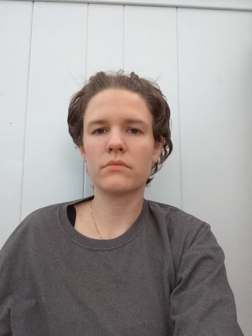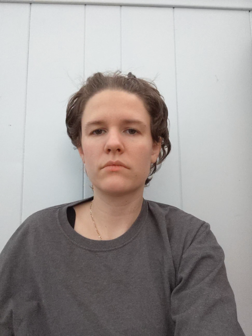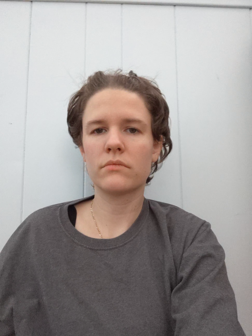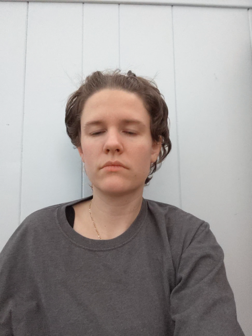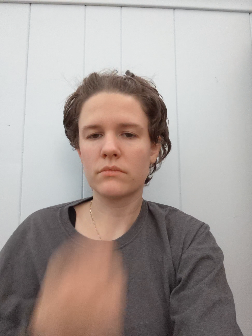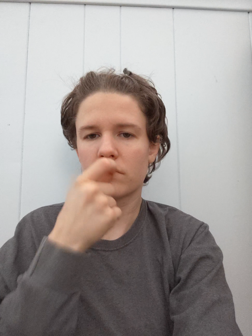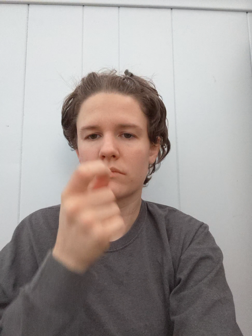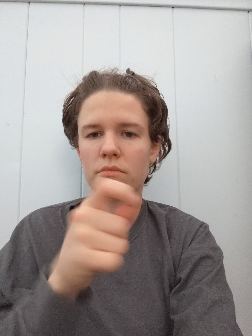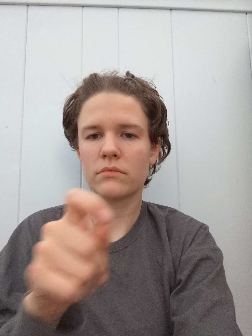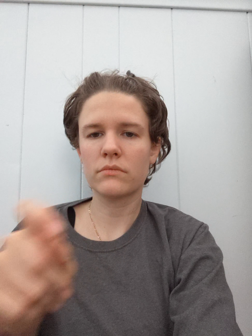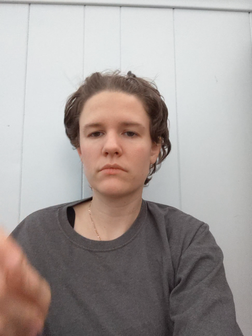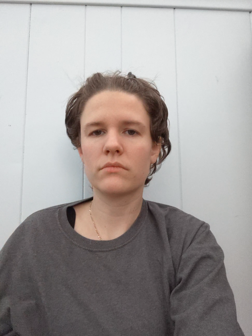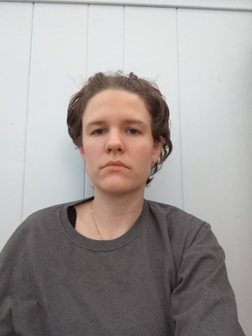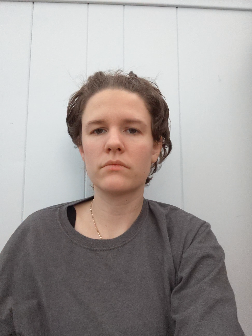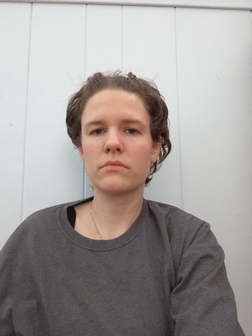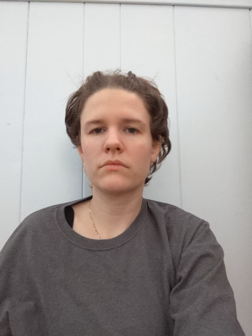pencil